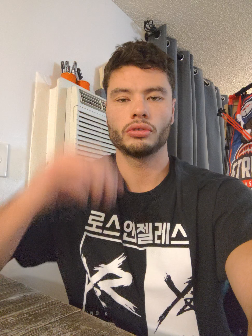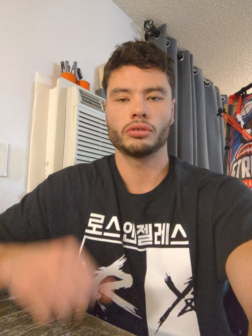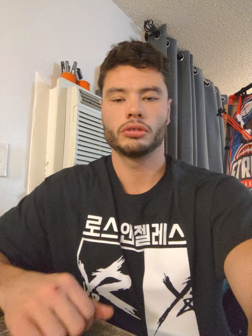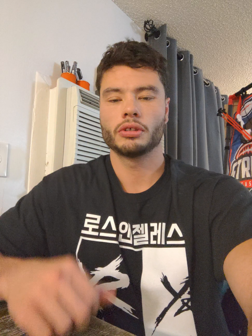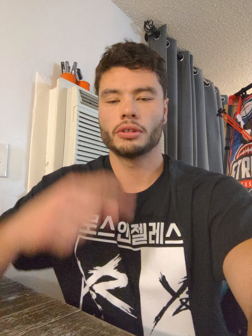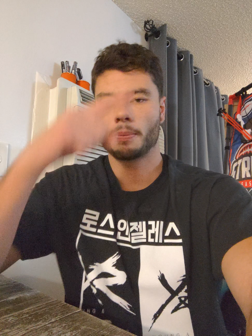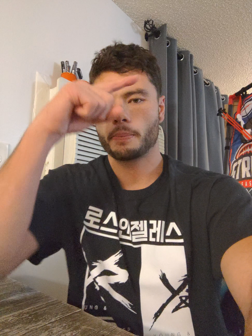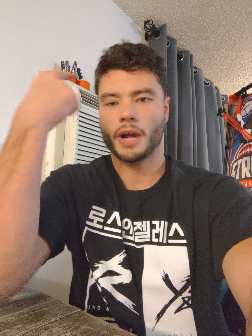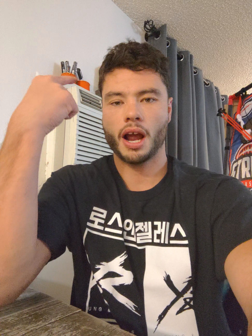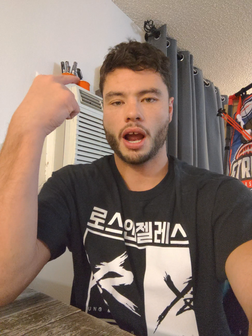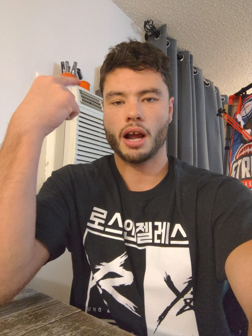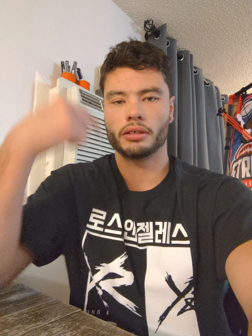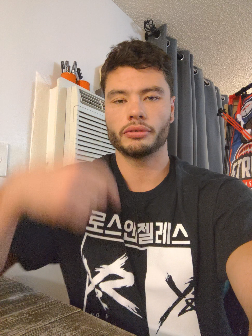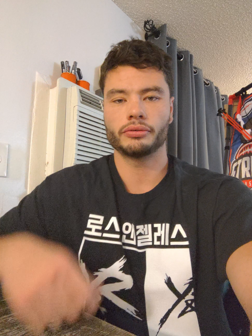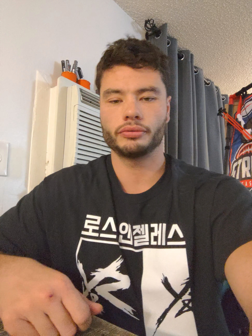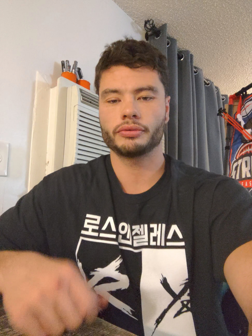black